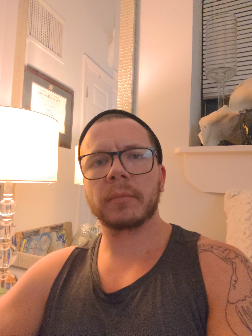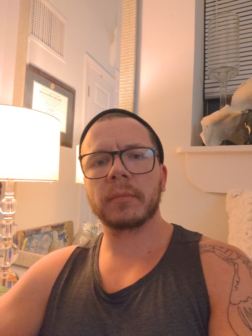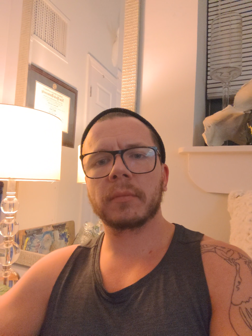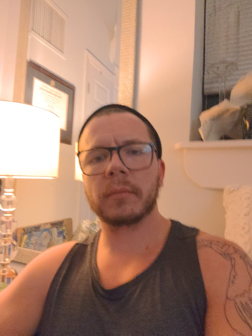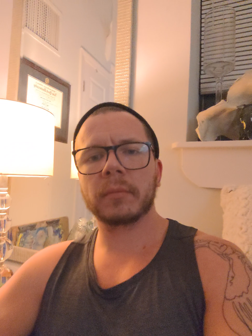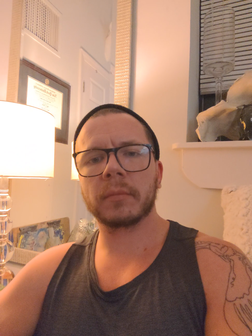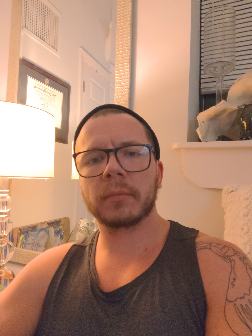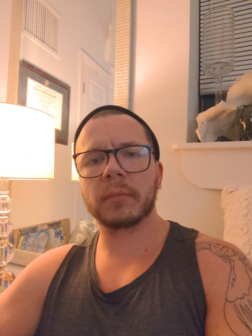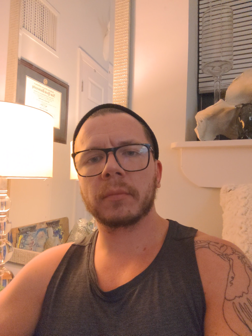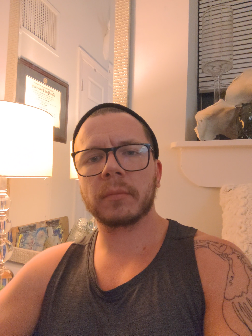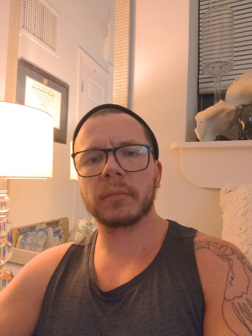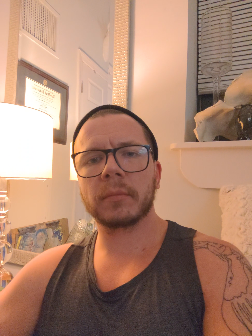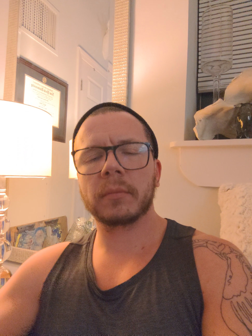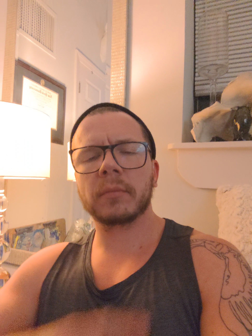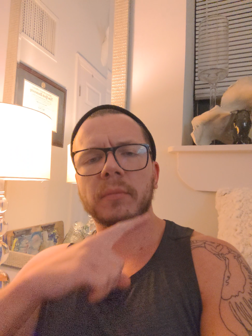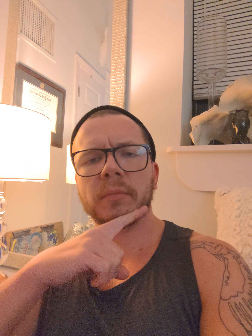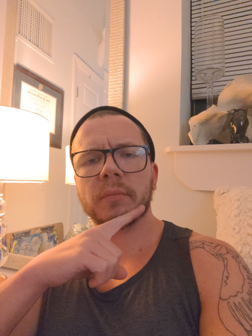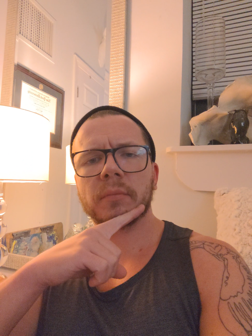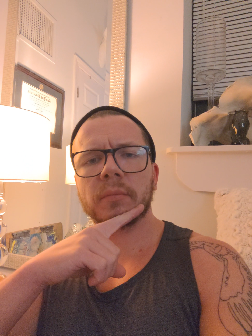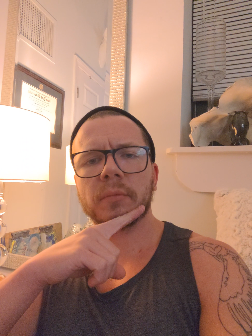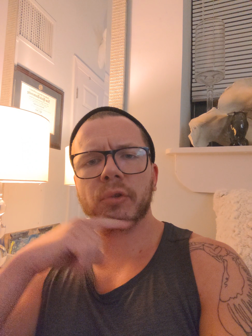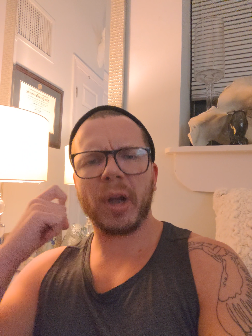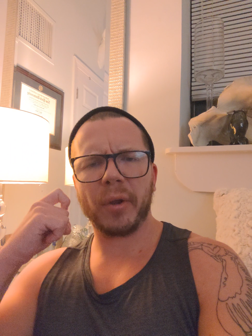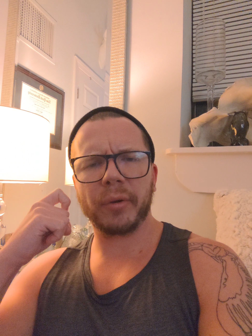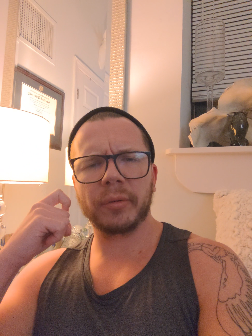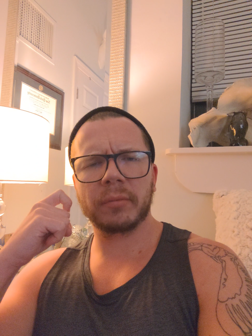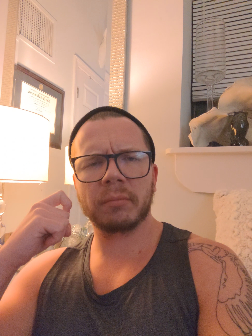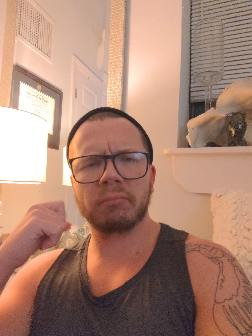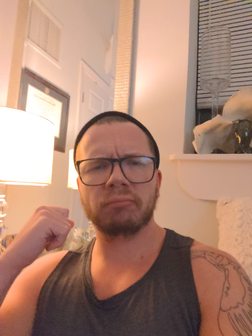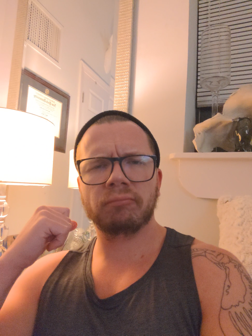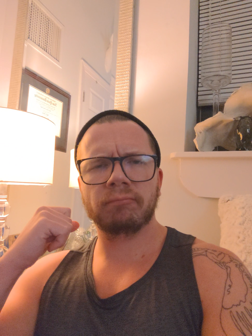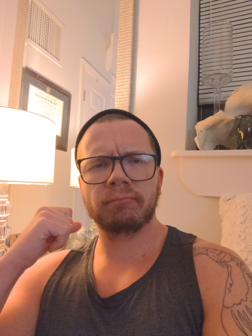dryer